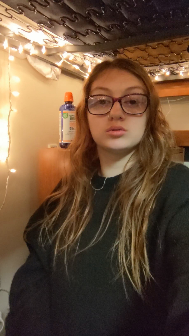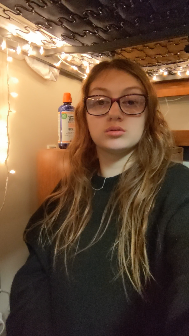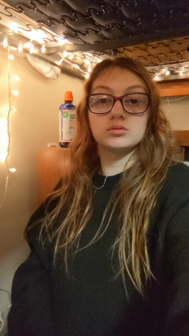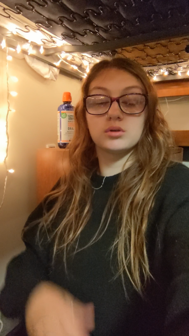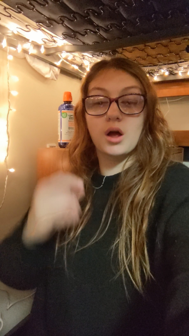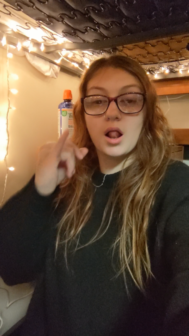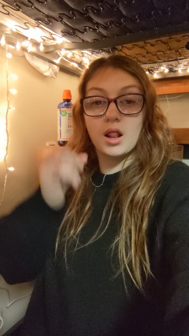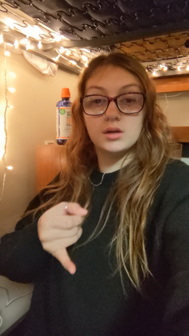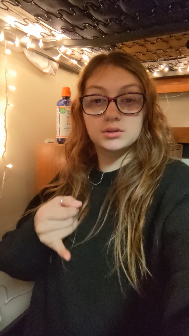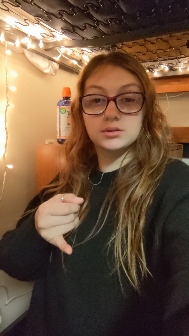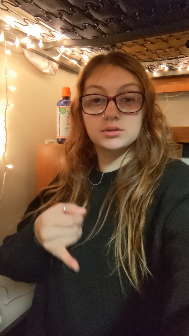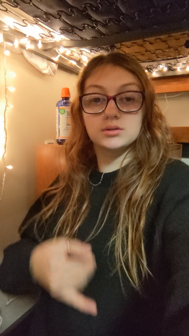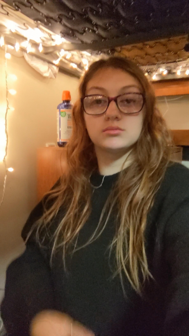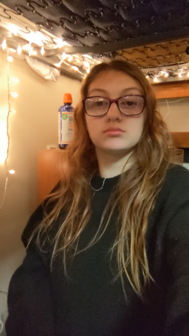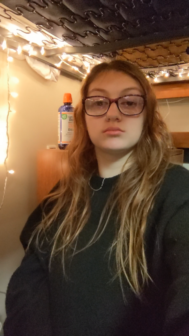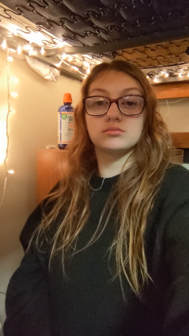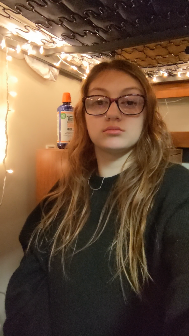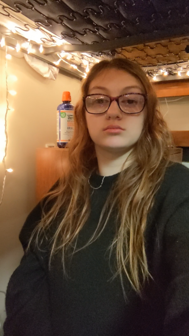last